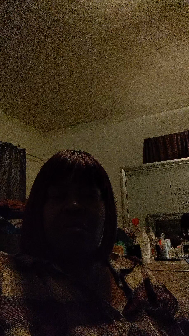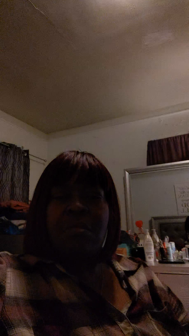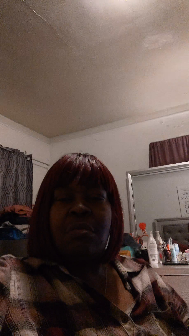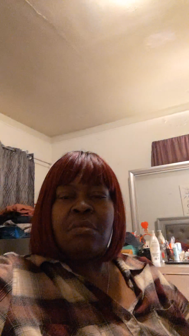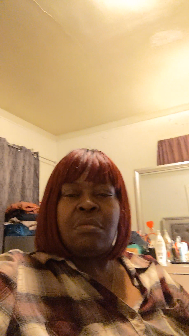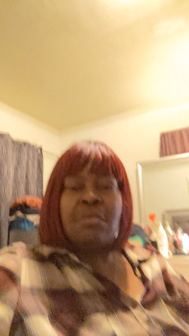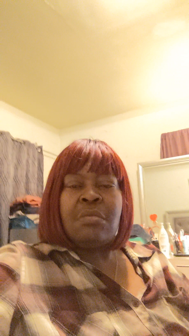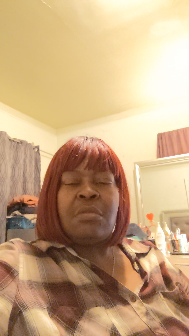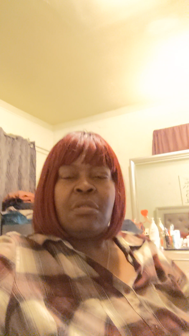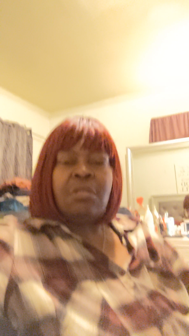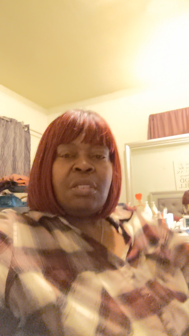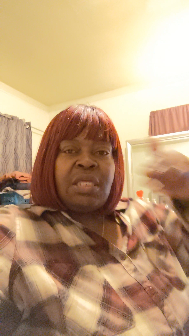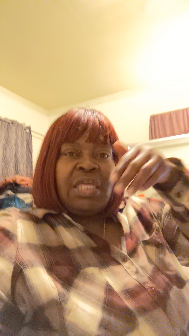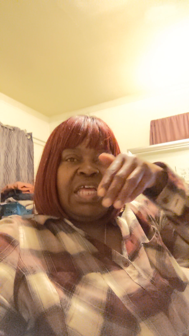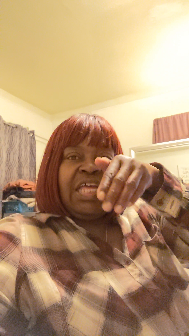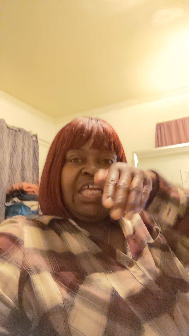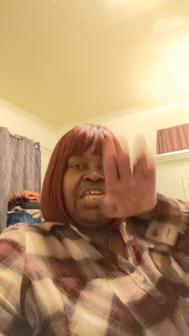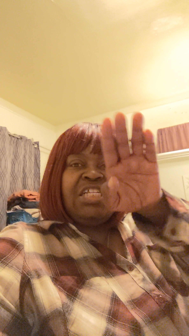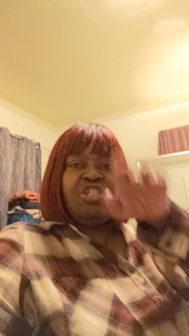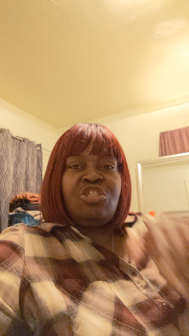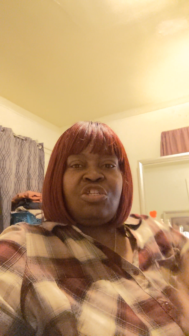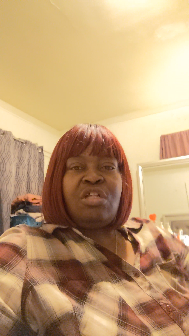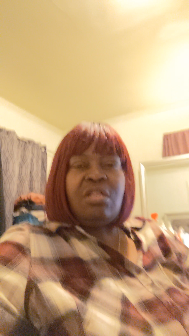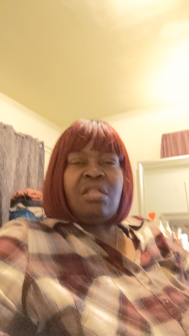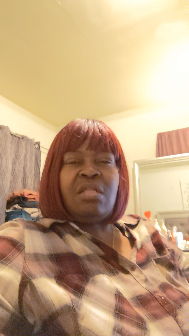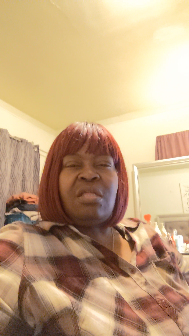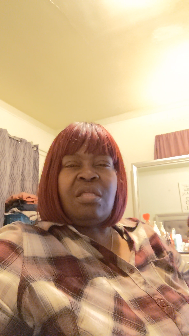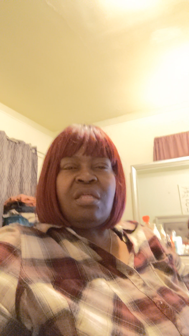enter